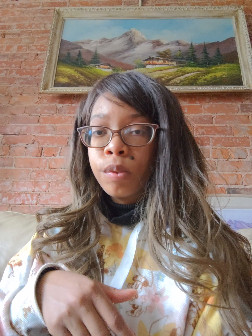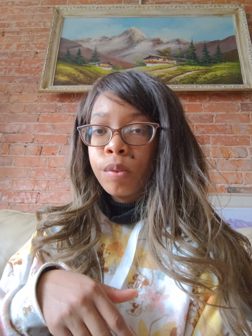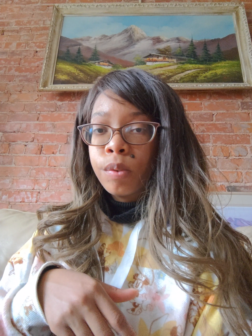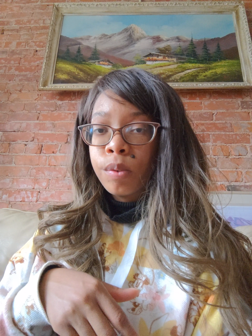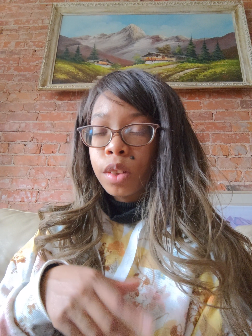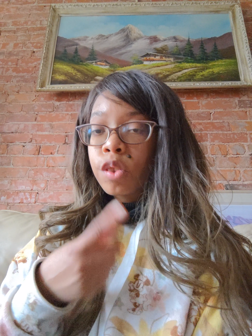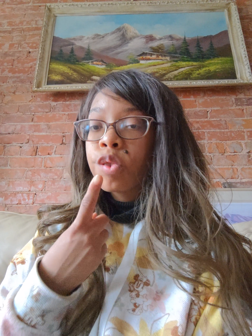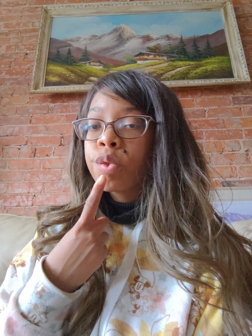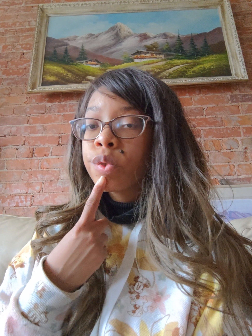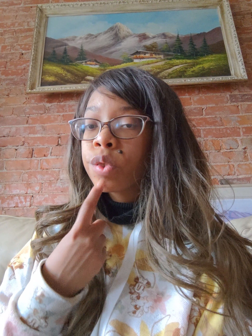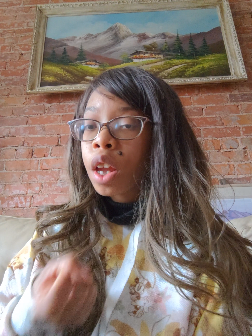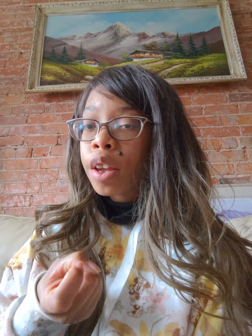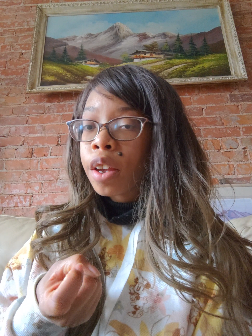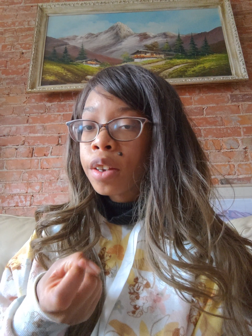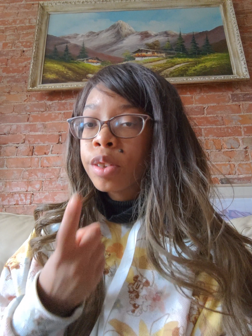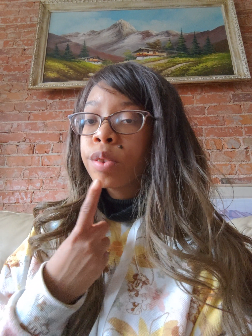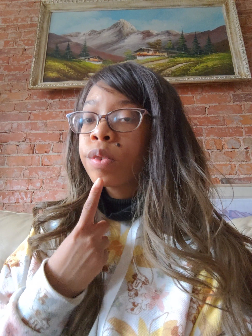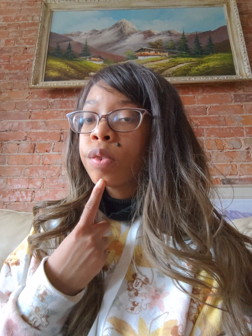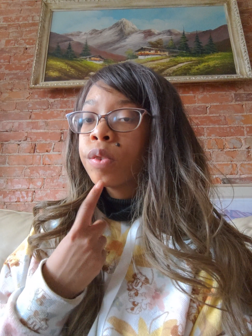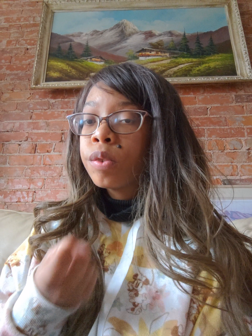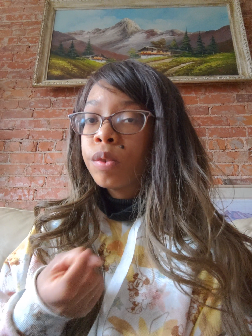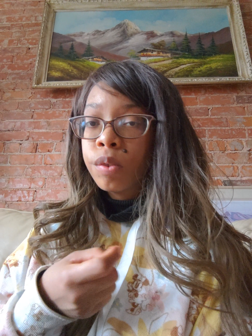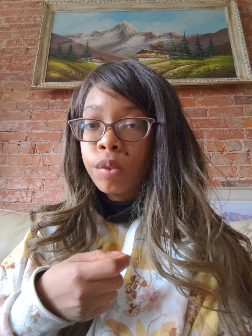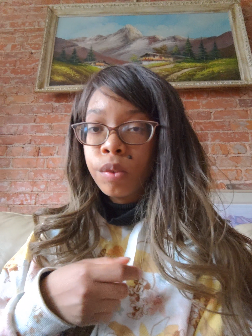red